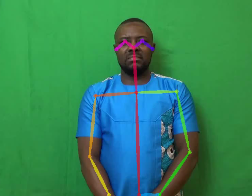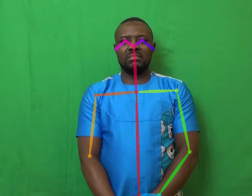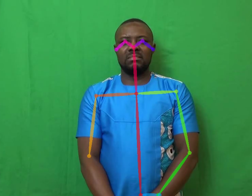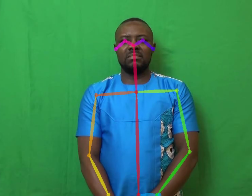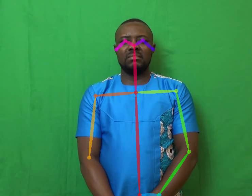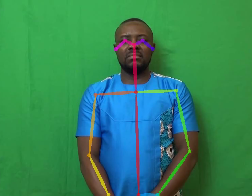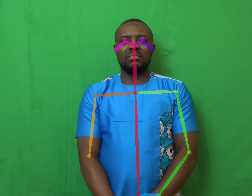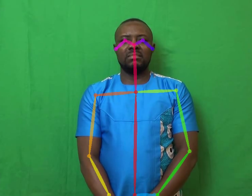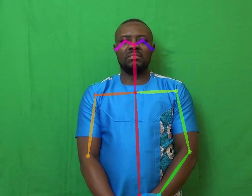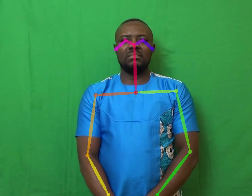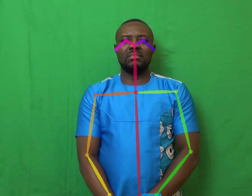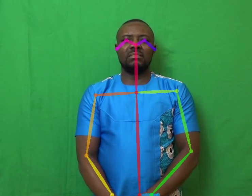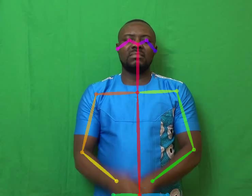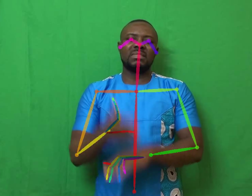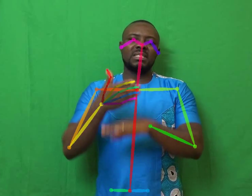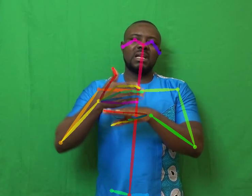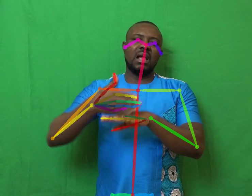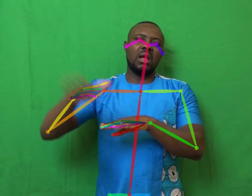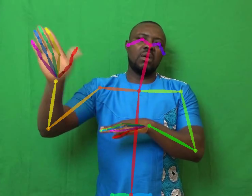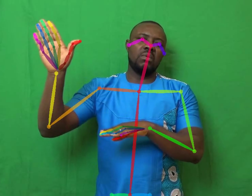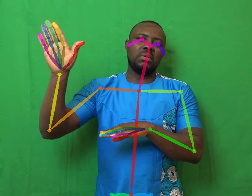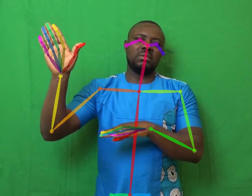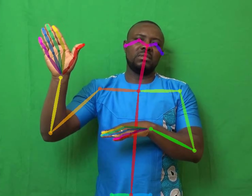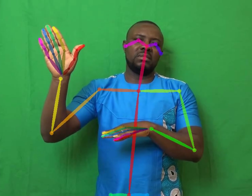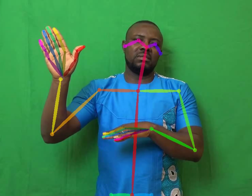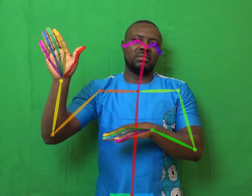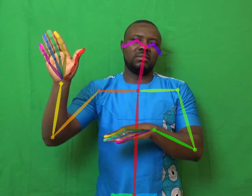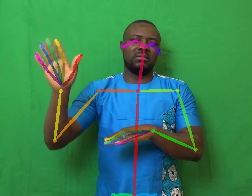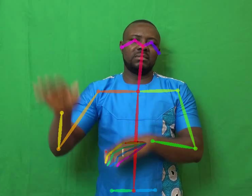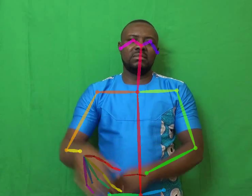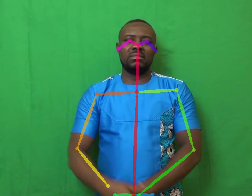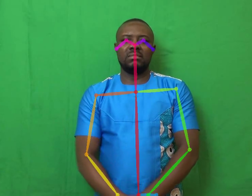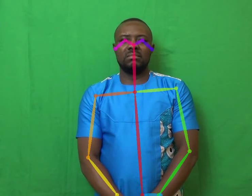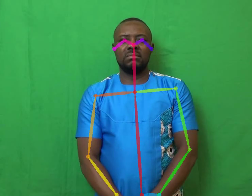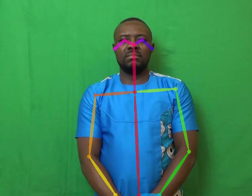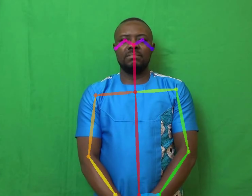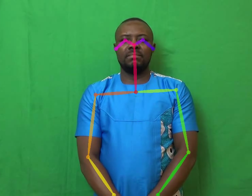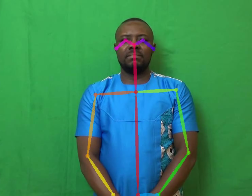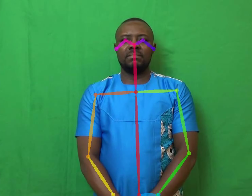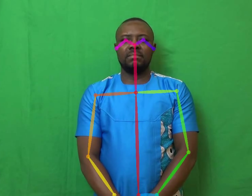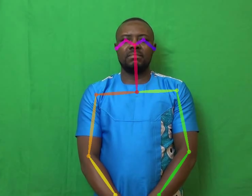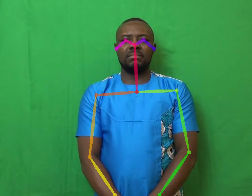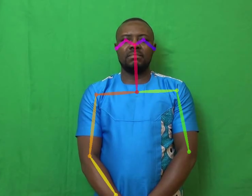away